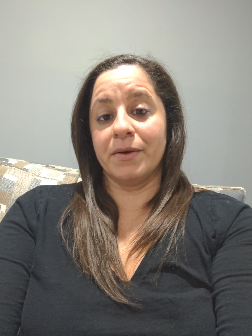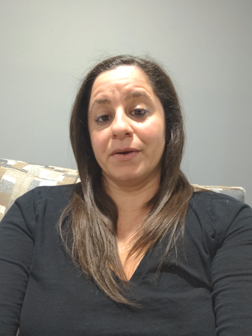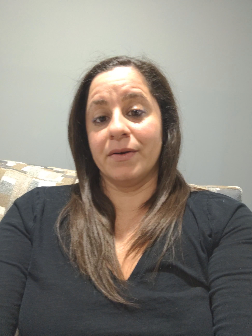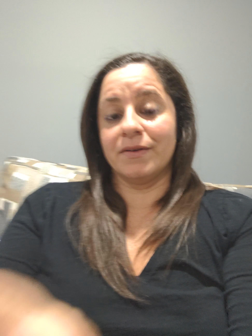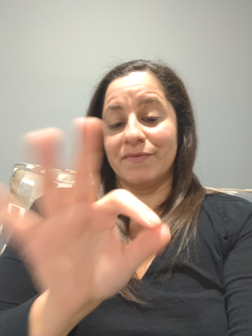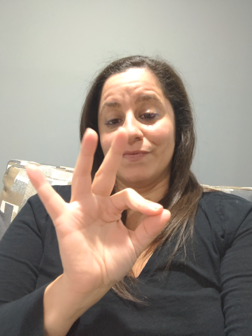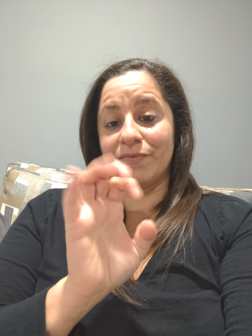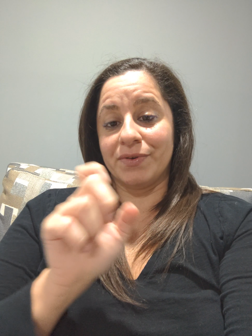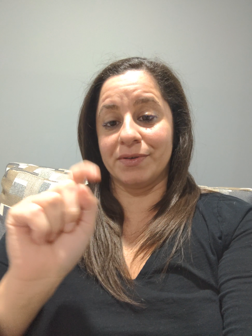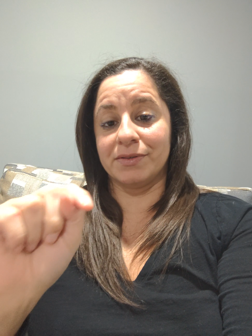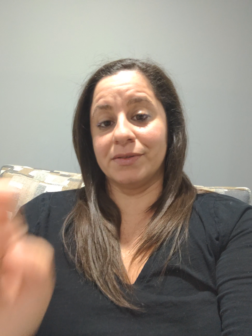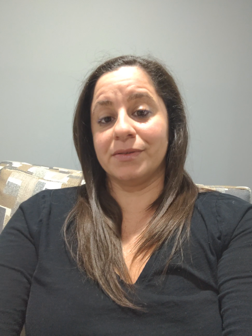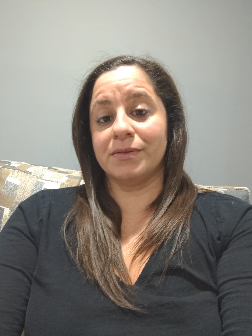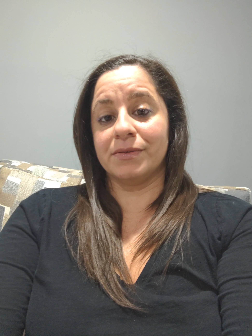feet